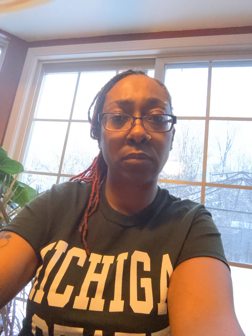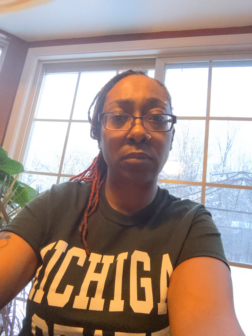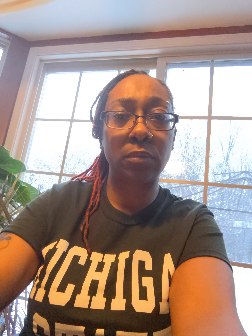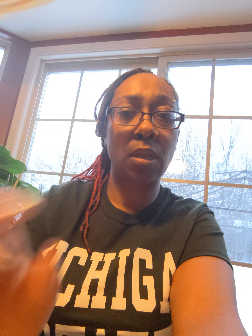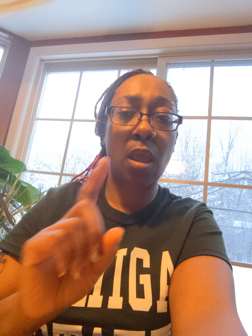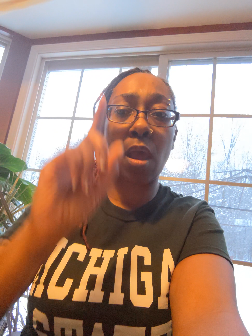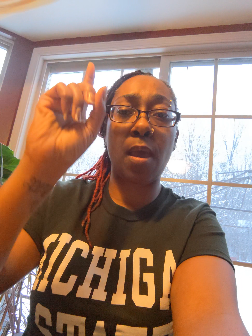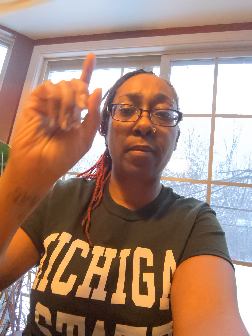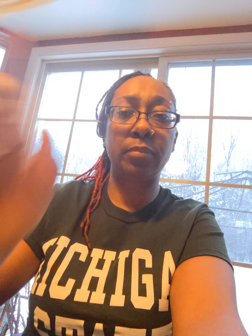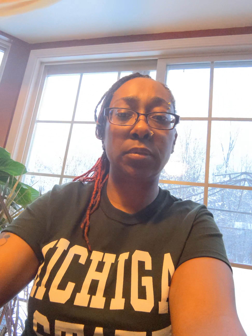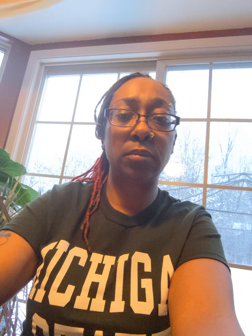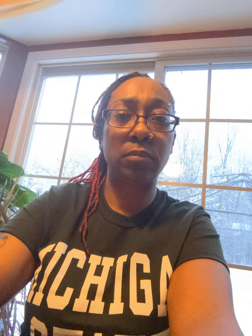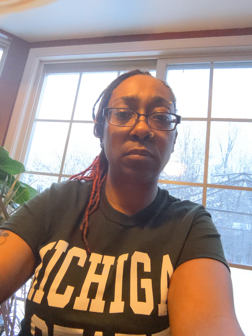up